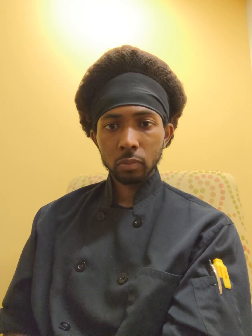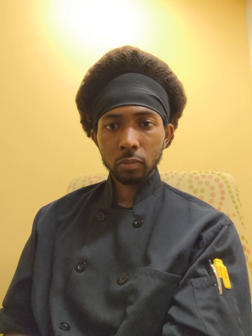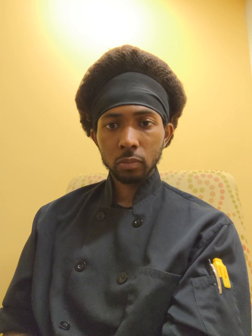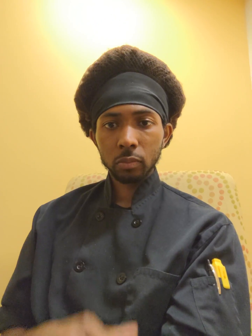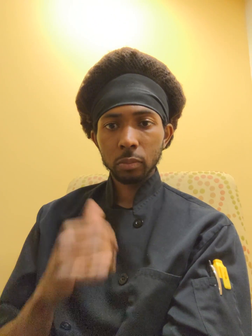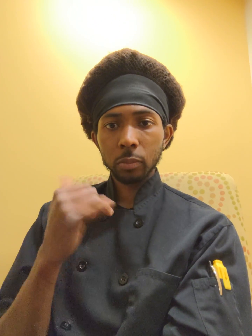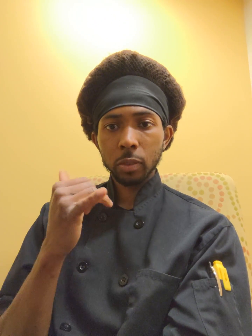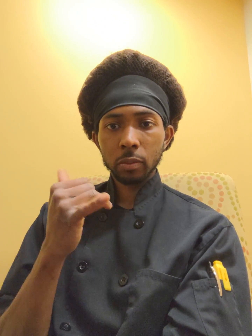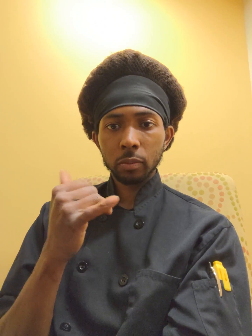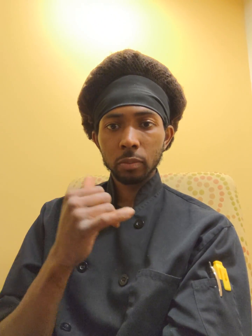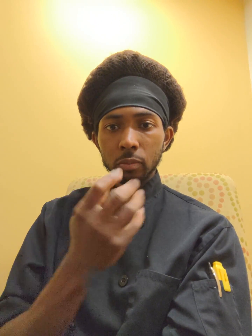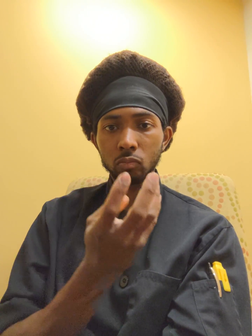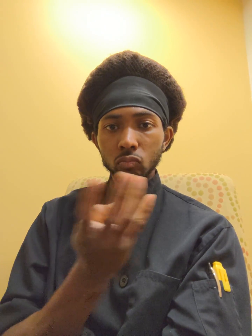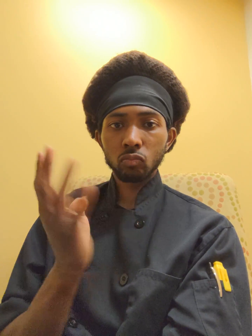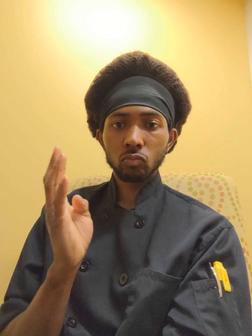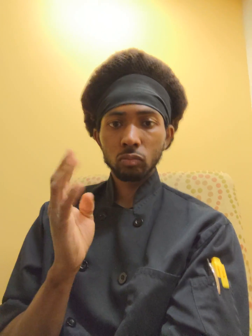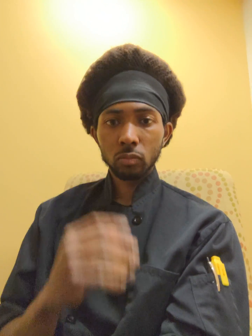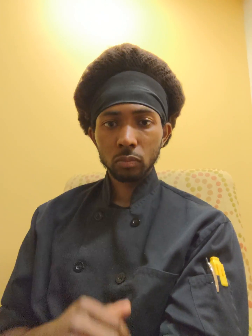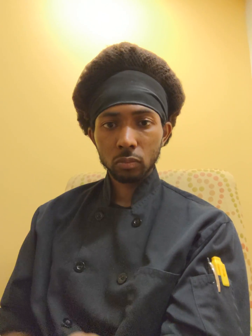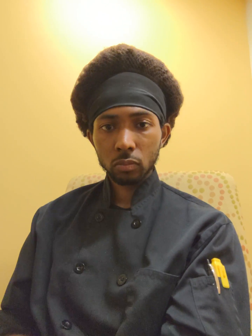playpen